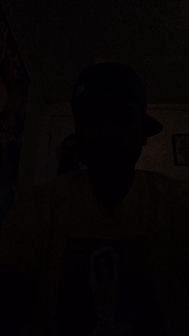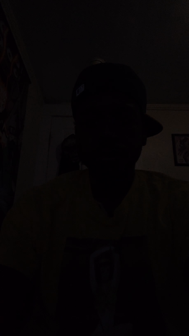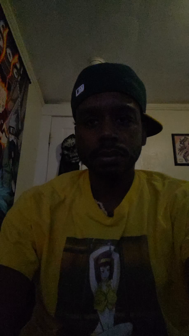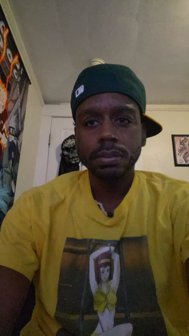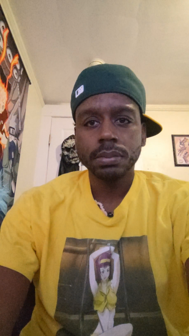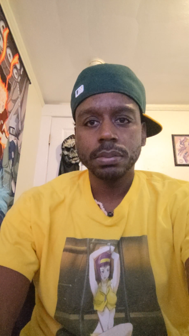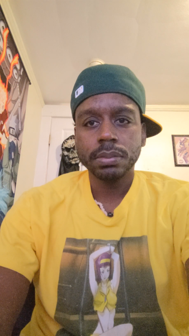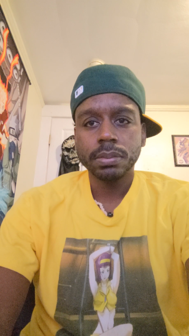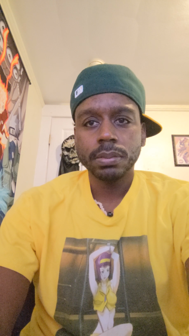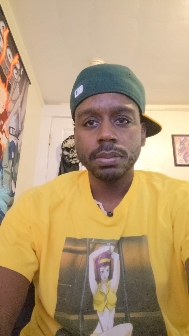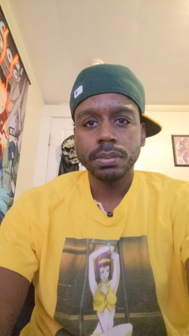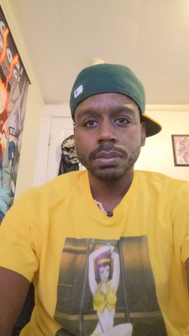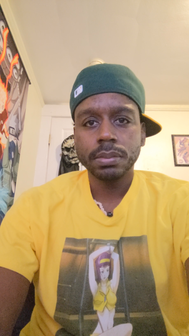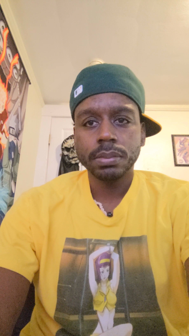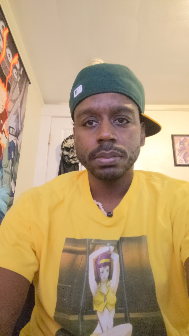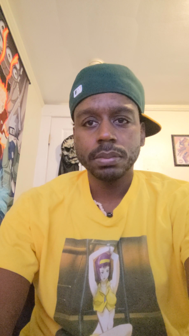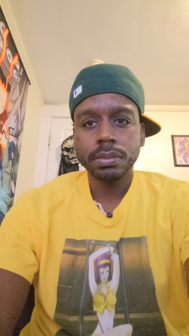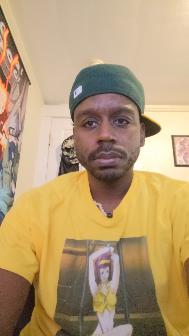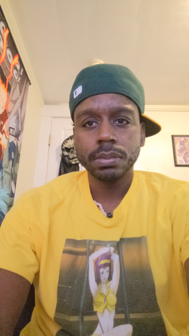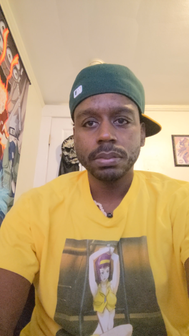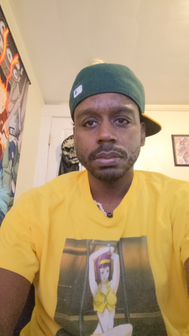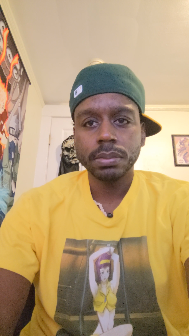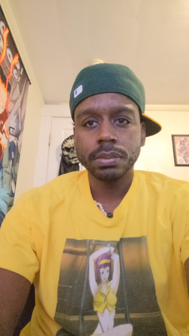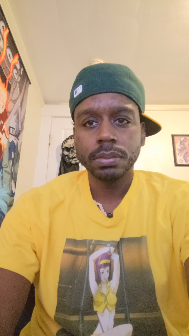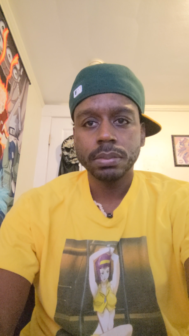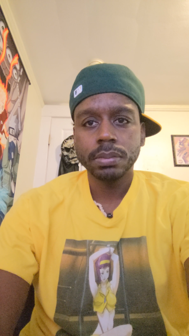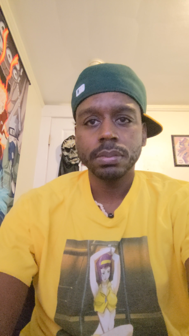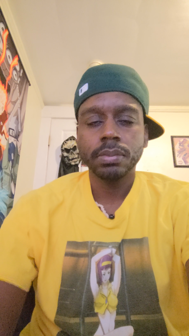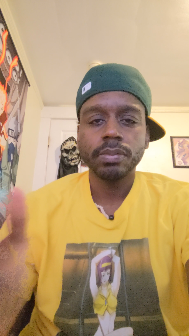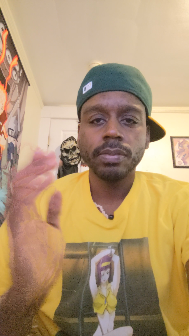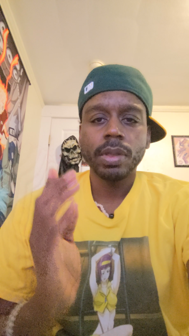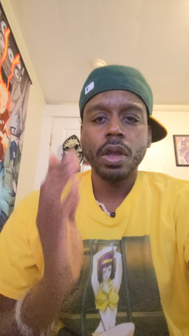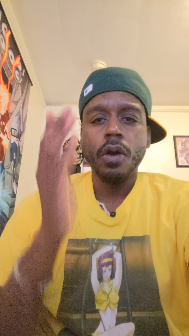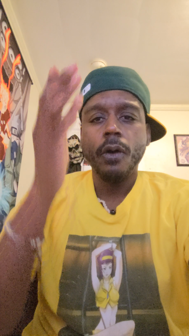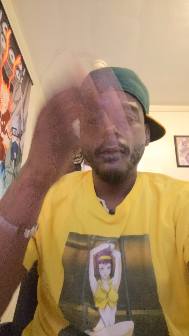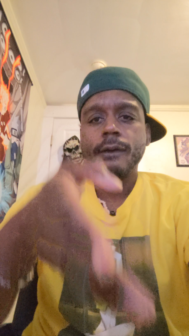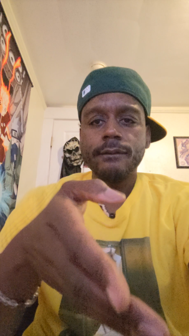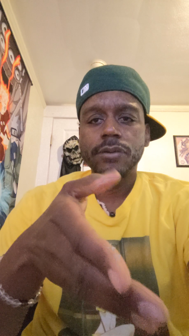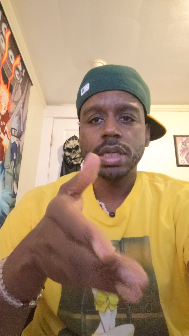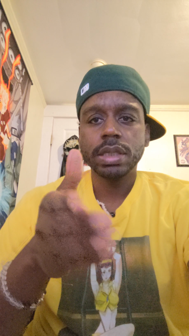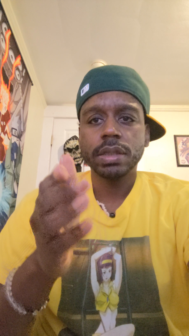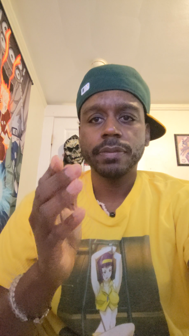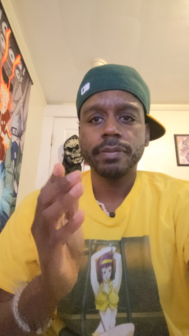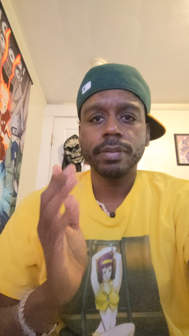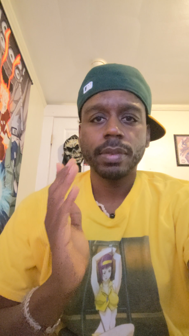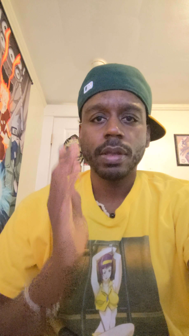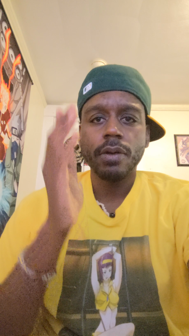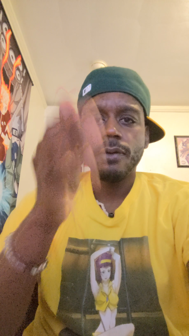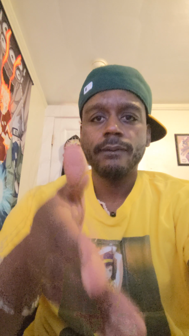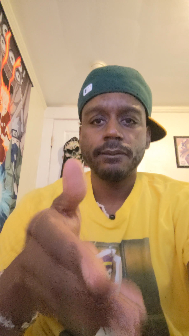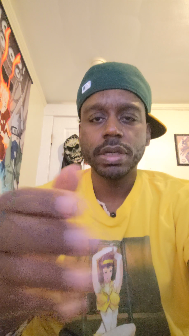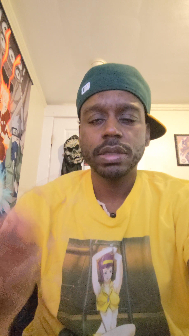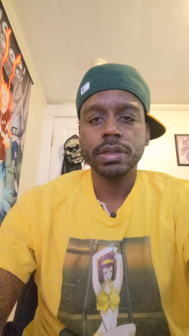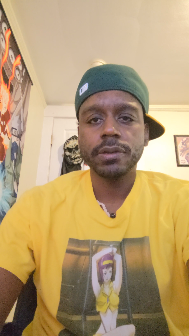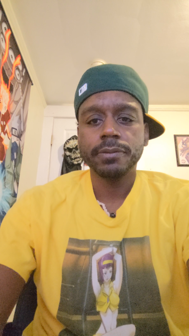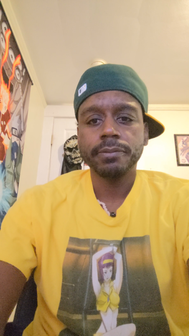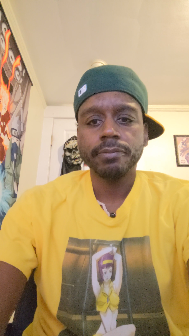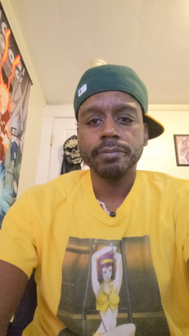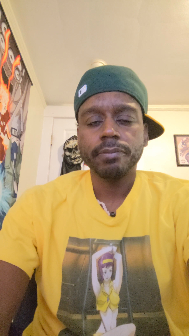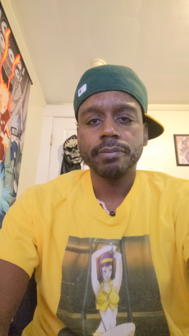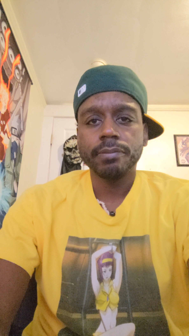over